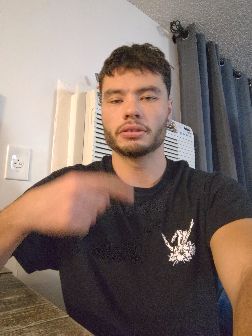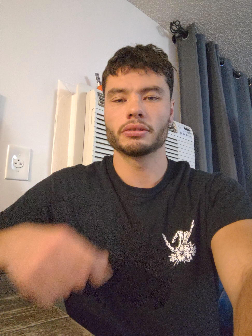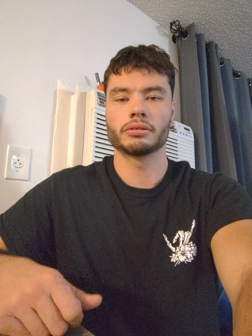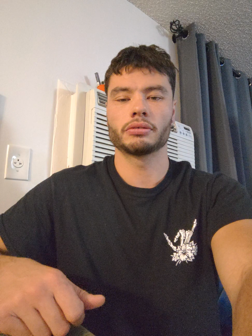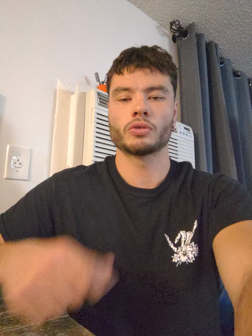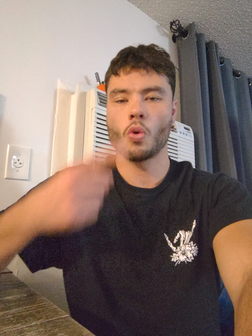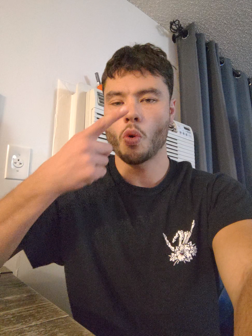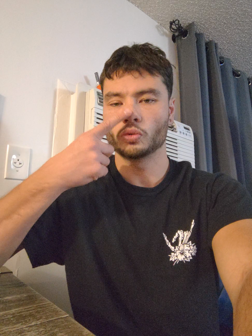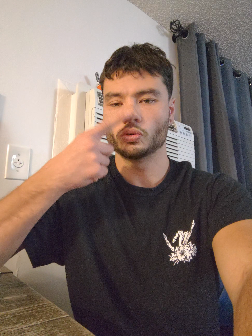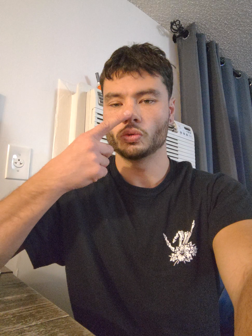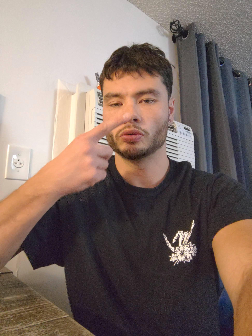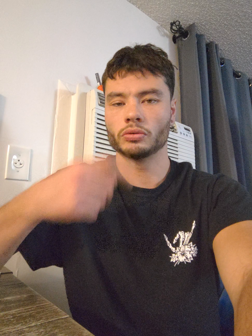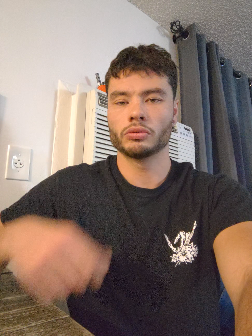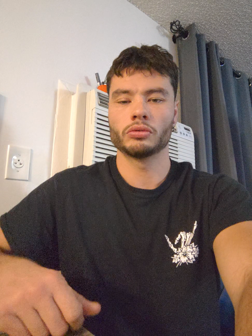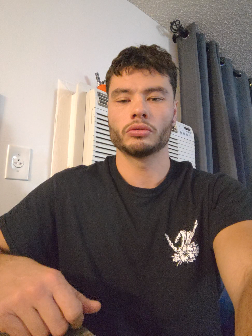nose